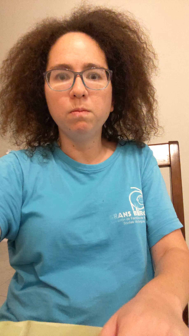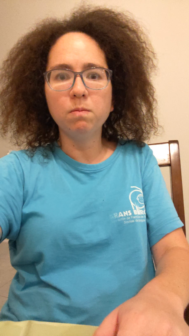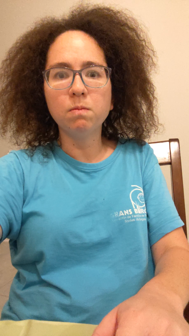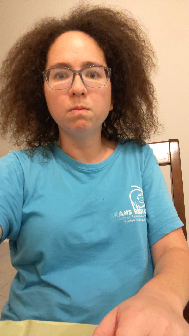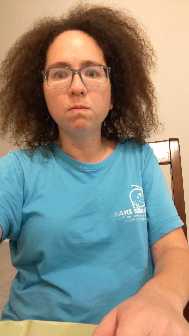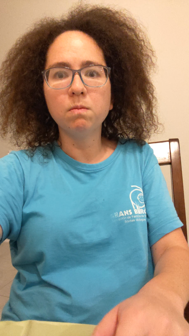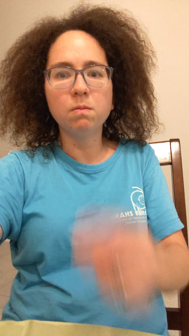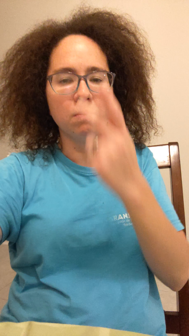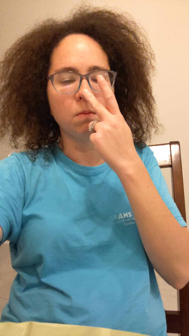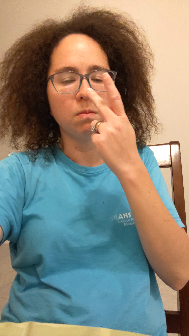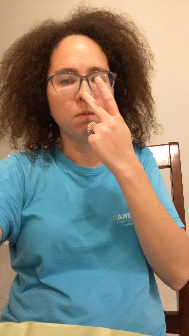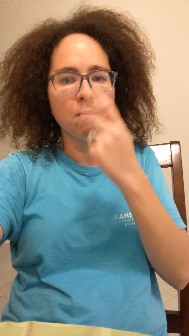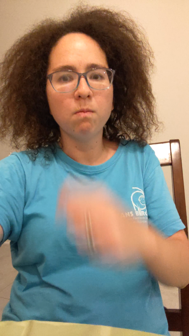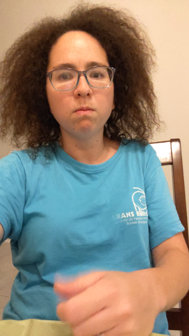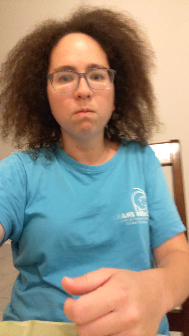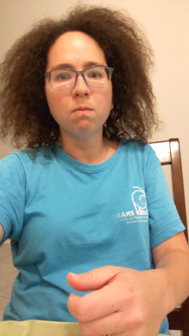penis